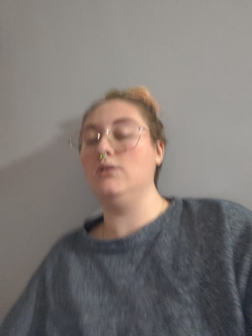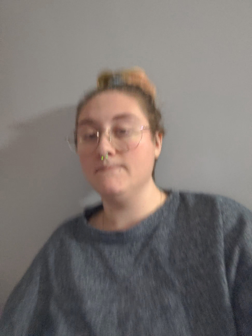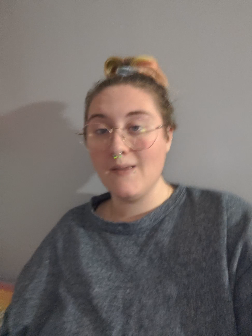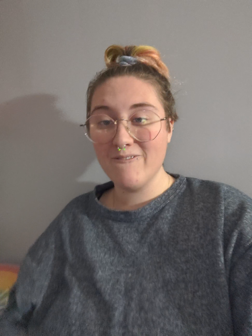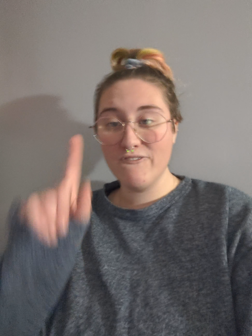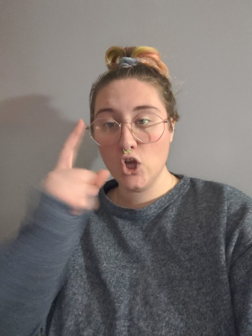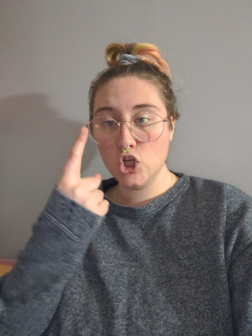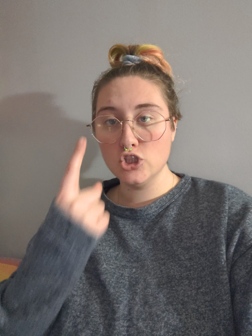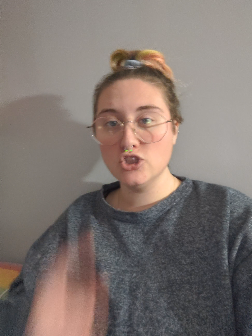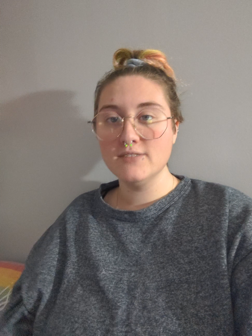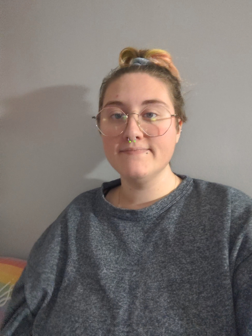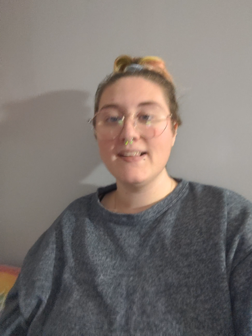first